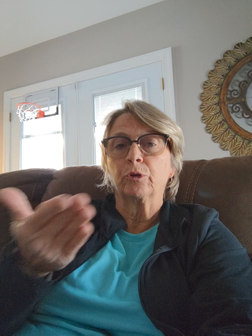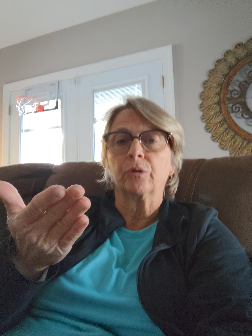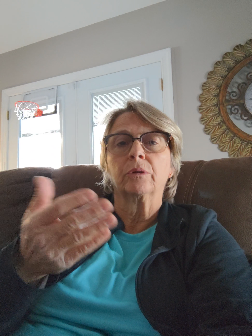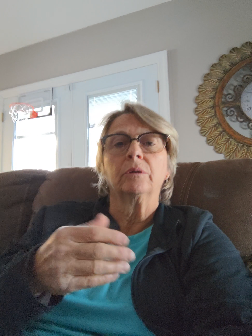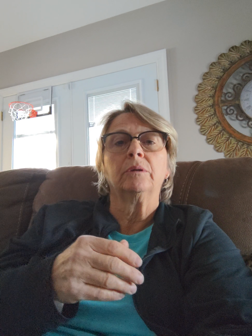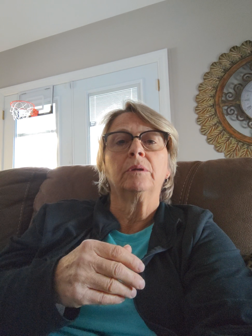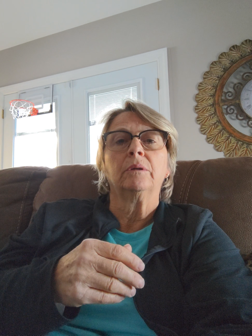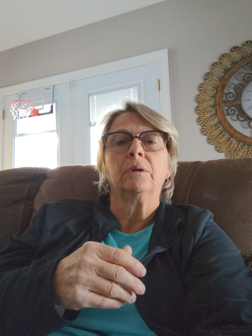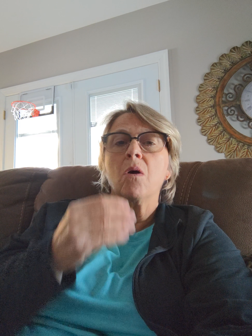book